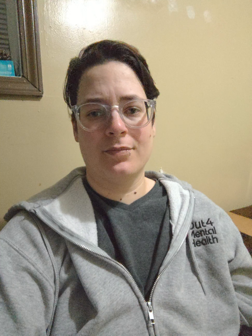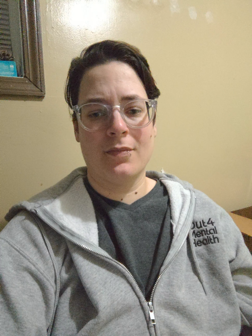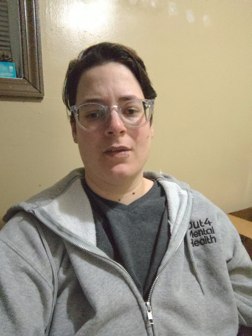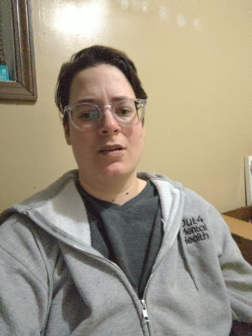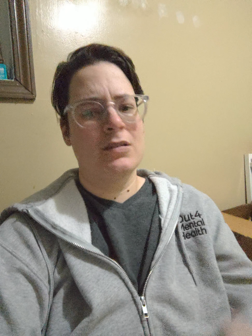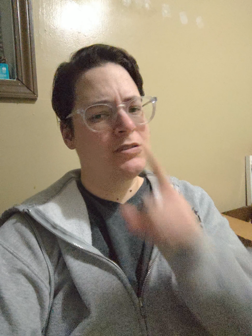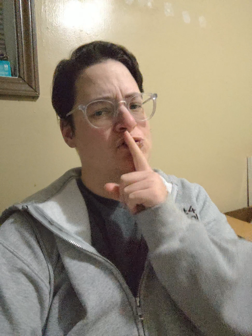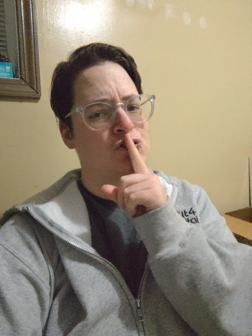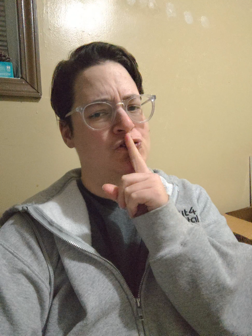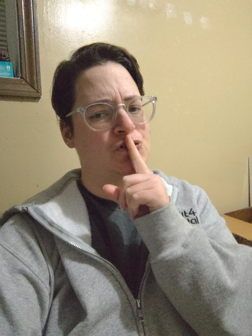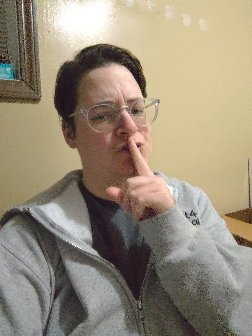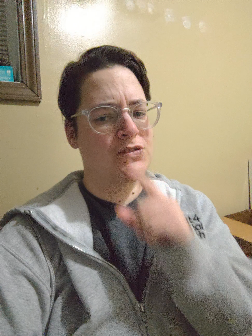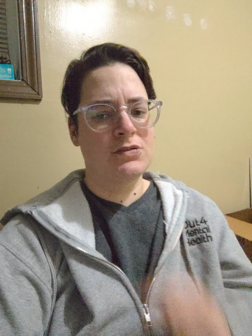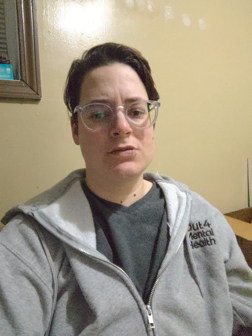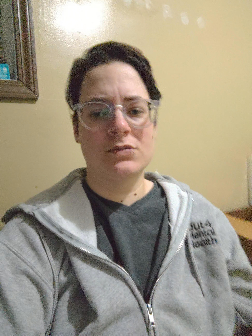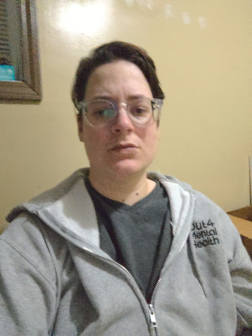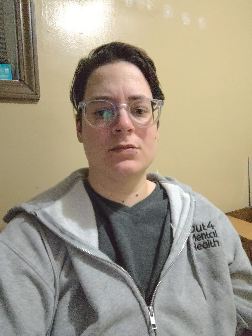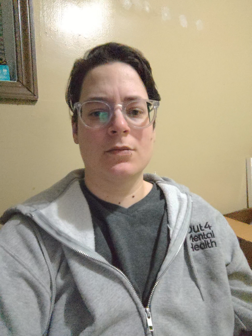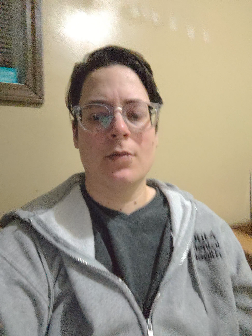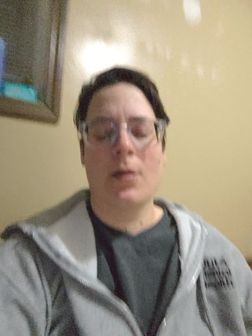shhh